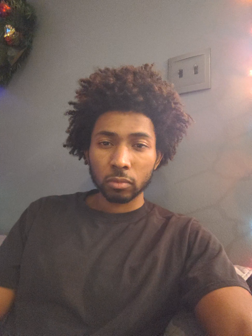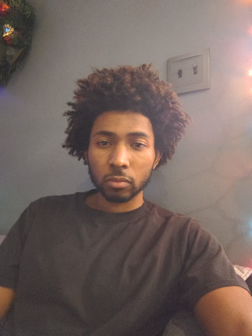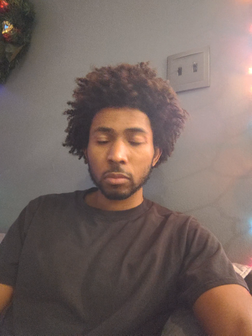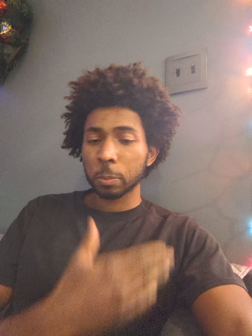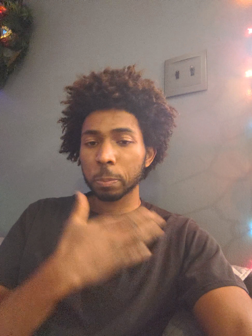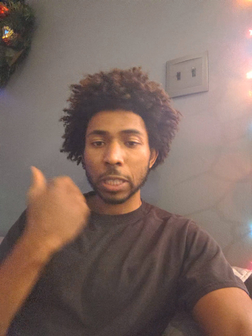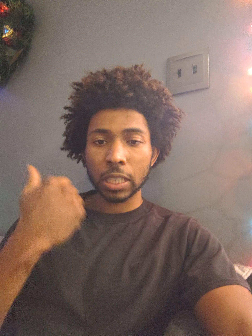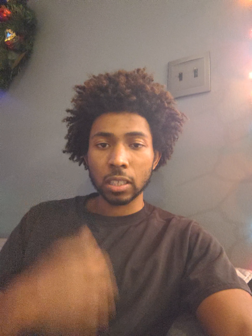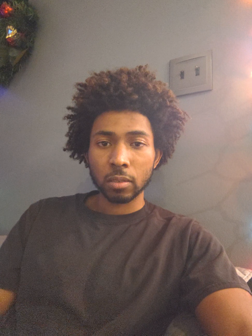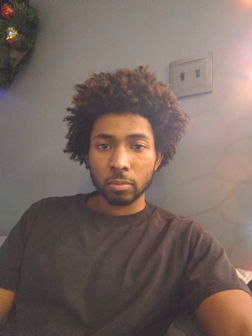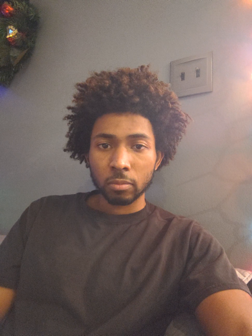better